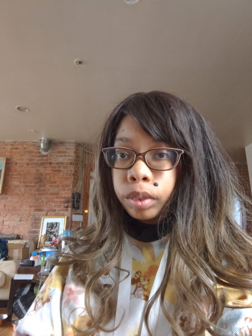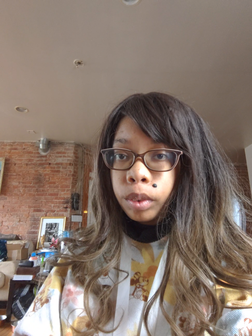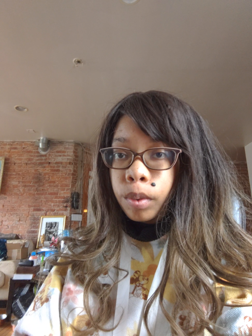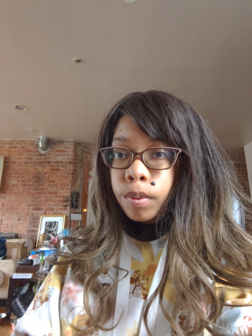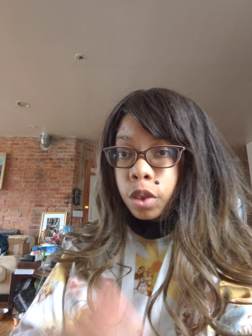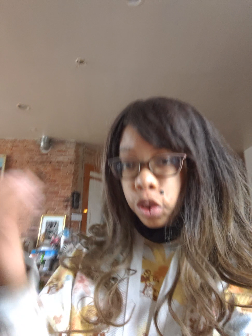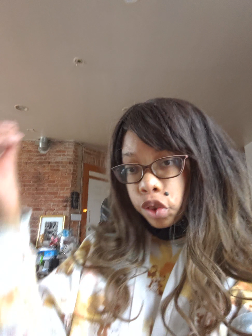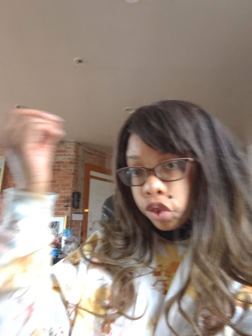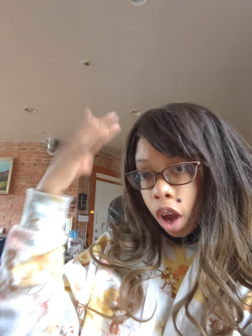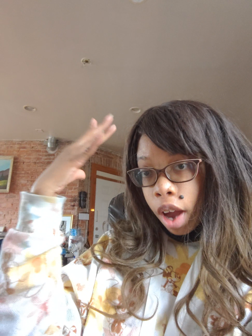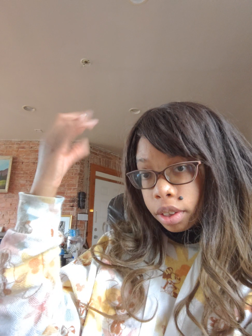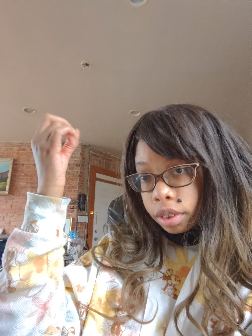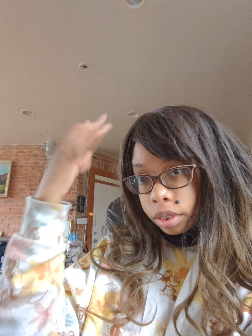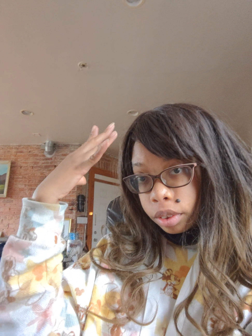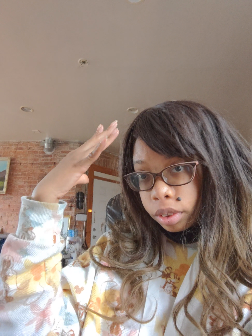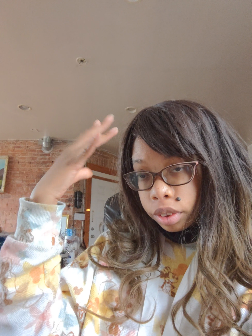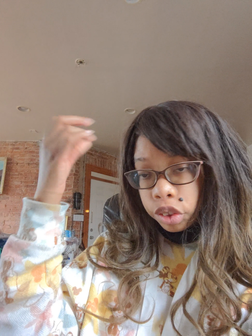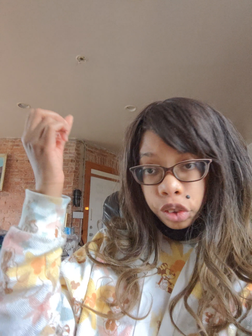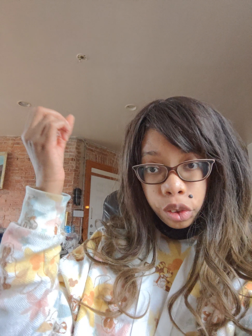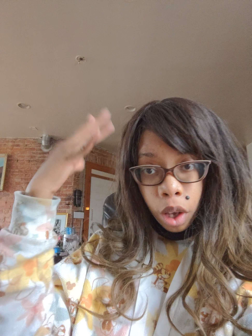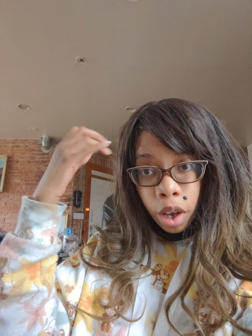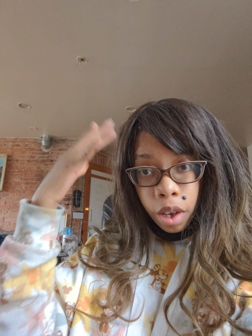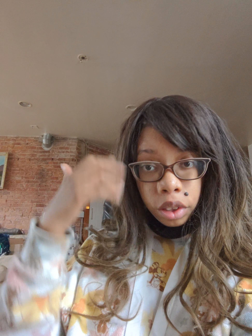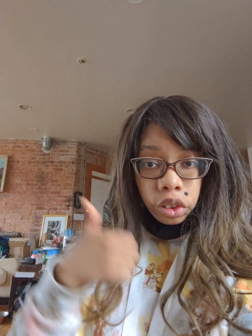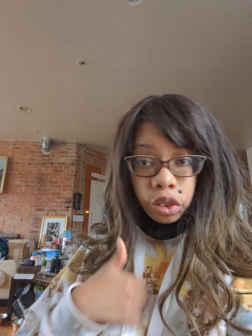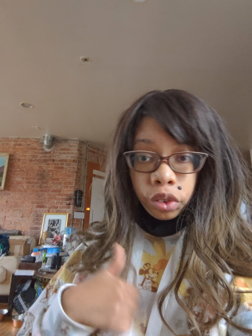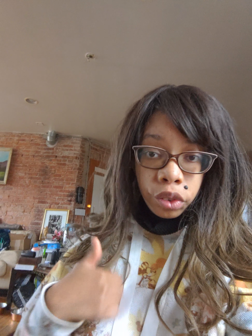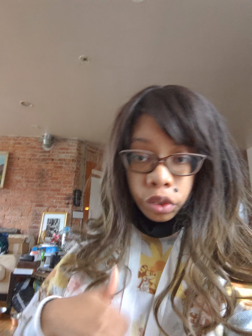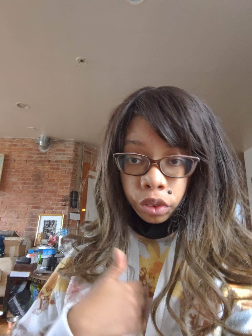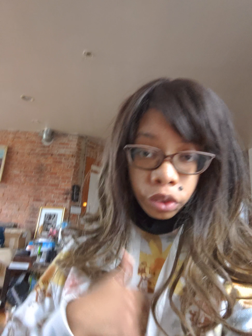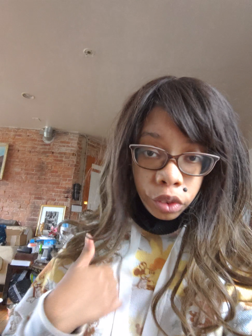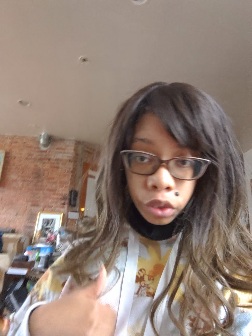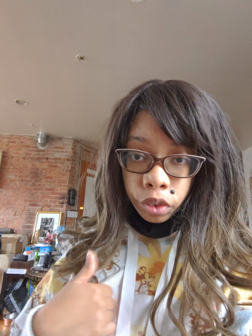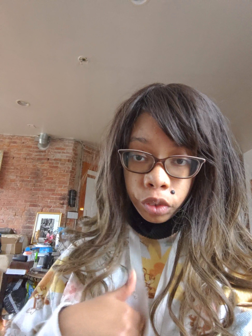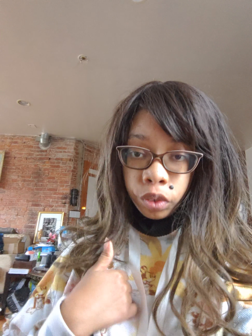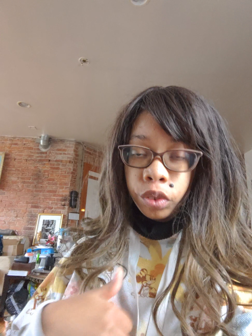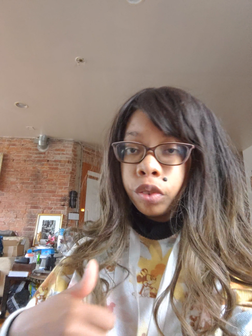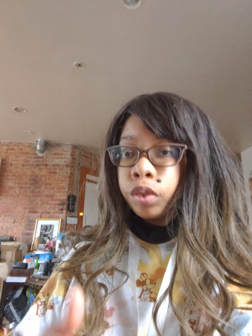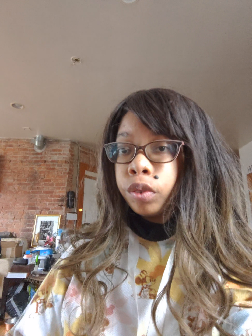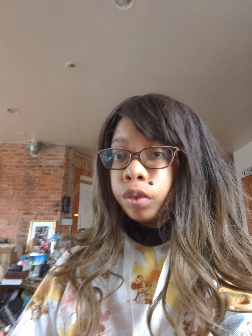shower